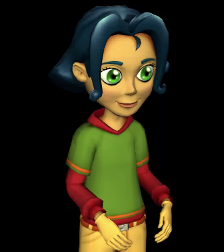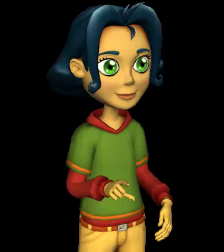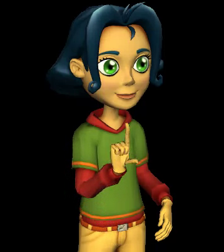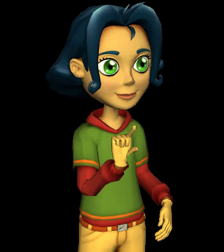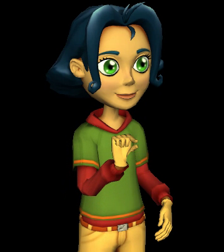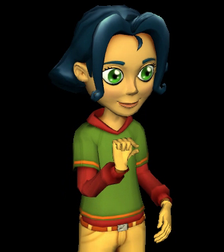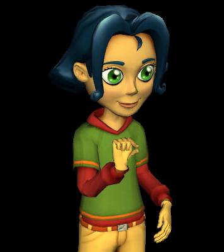20